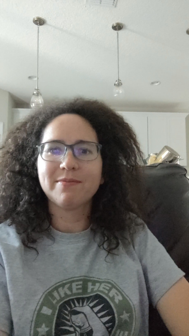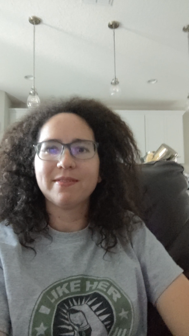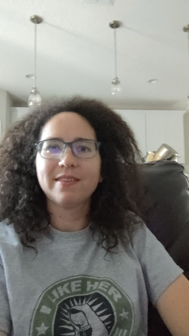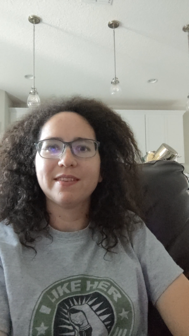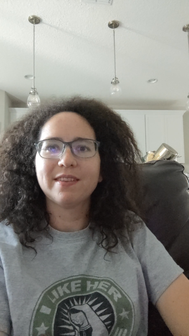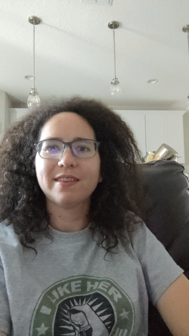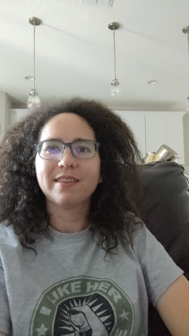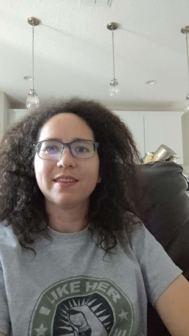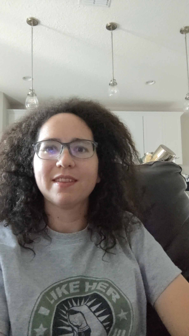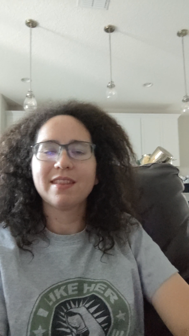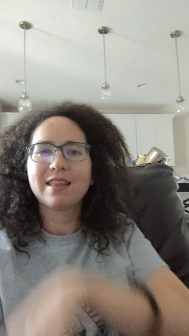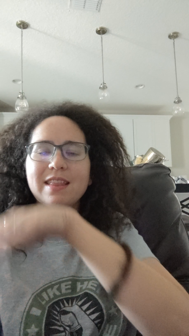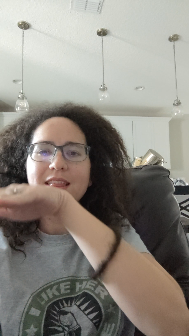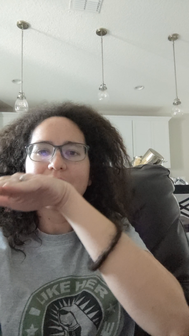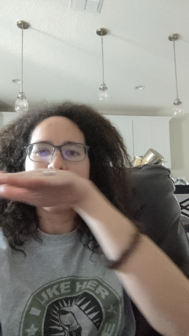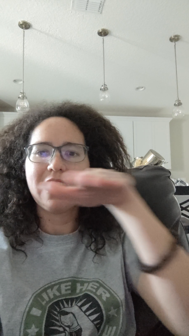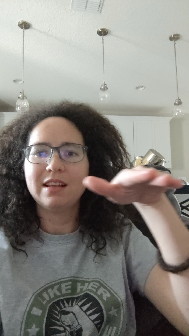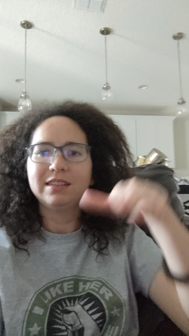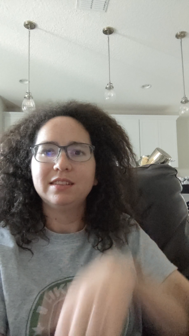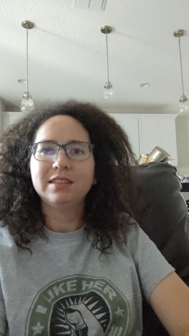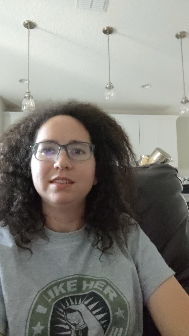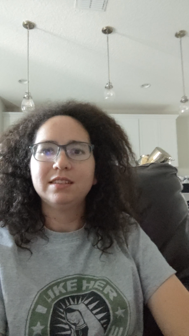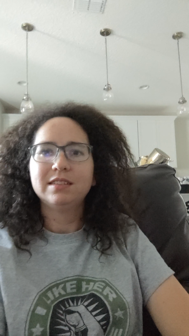nice